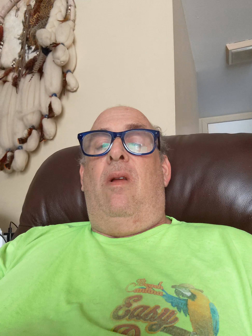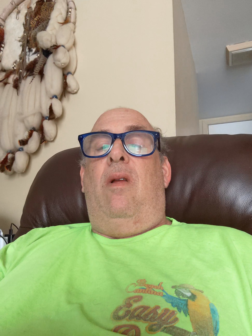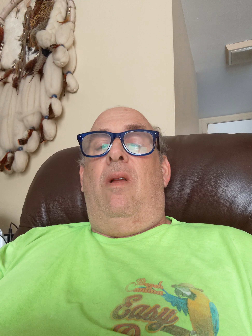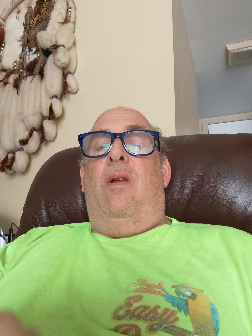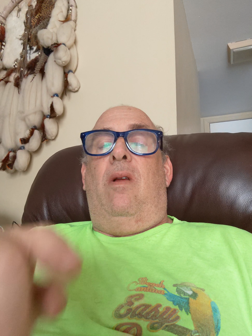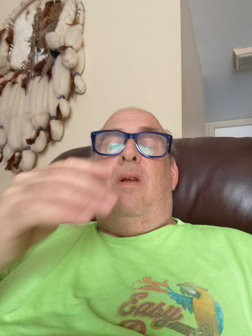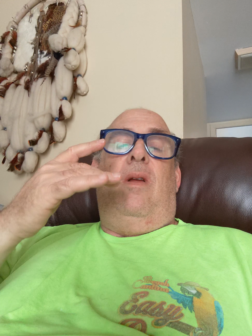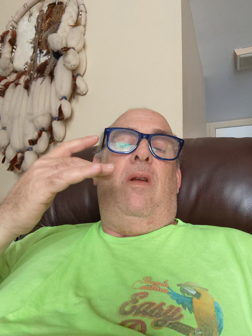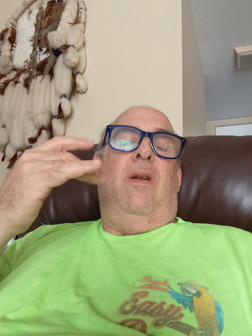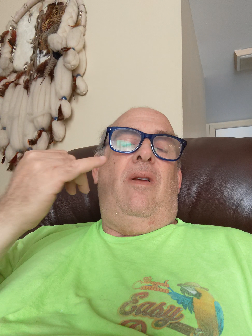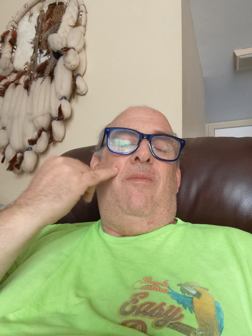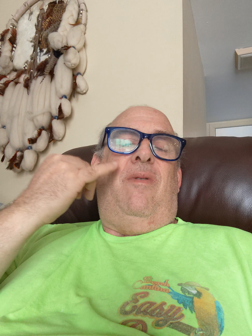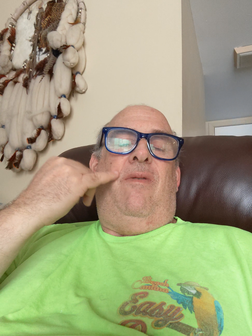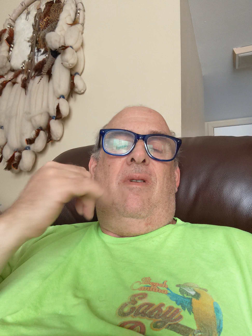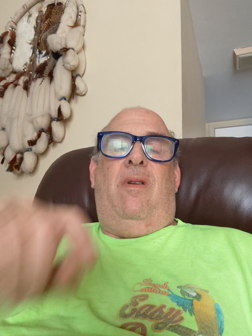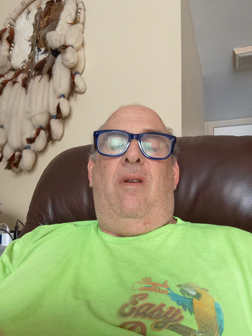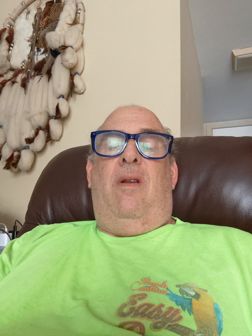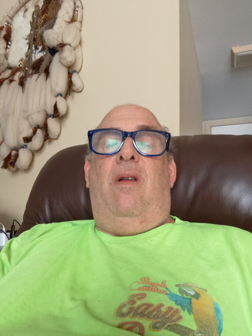if